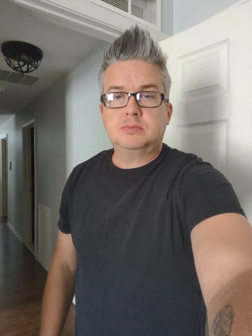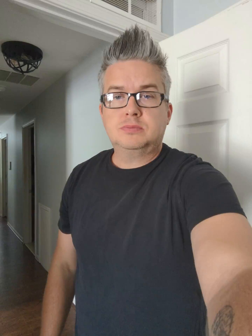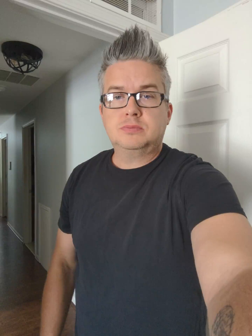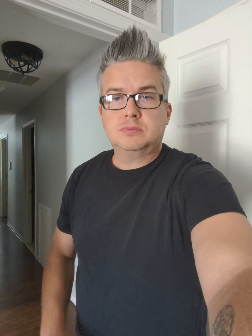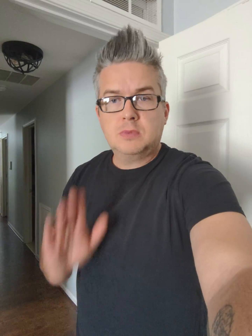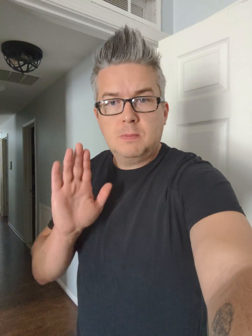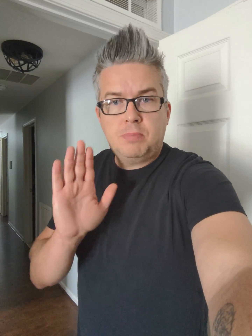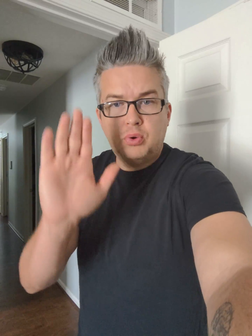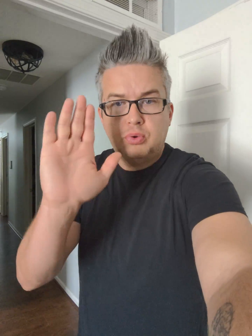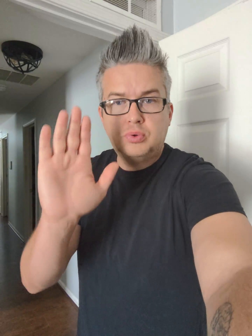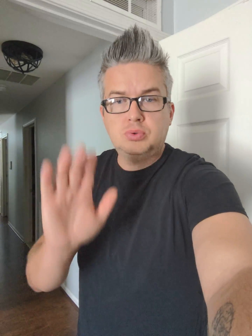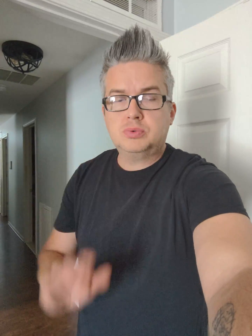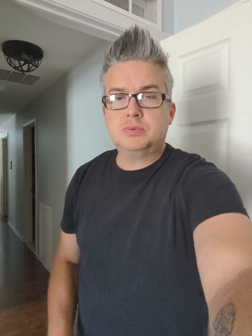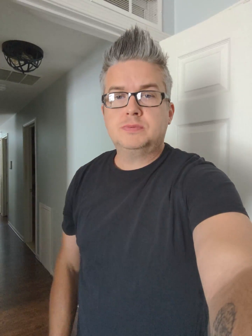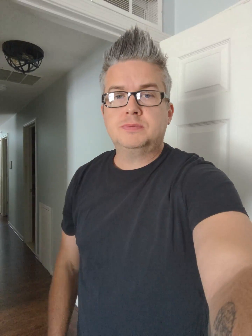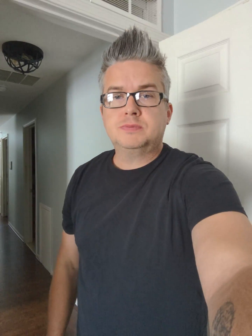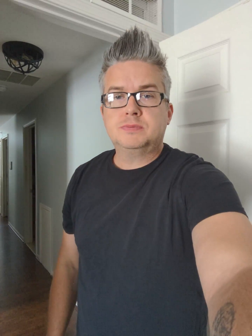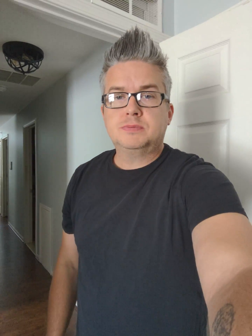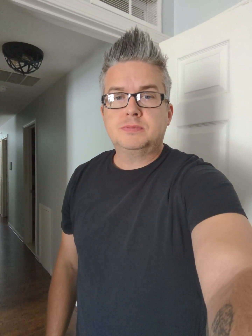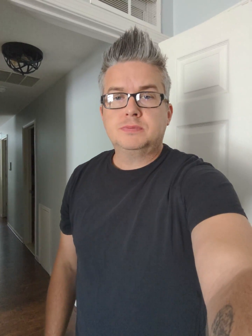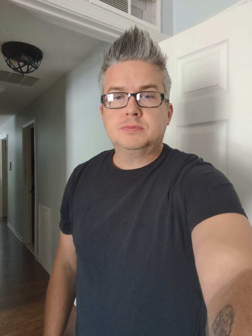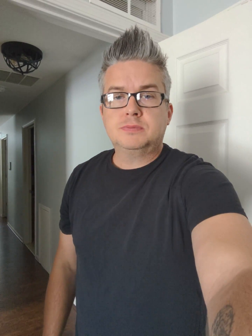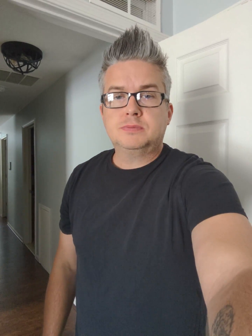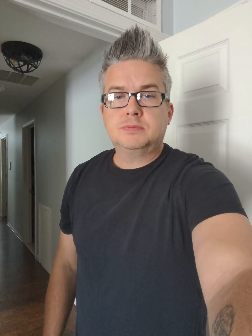push